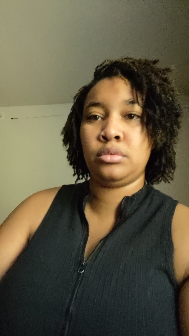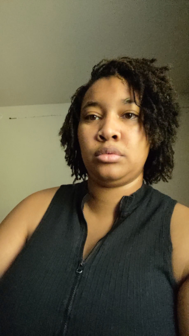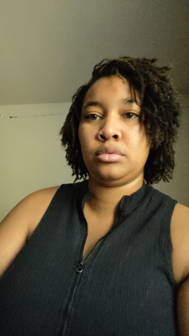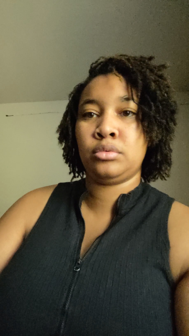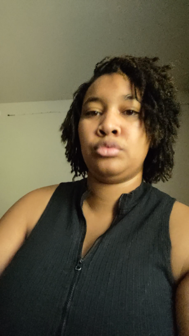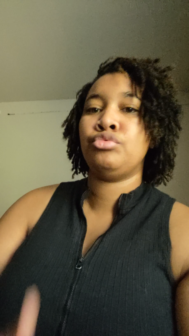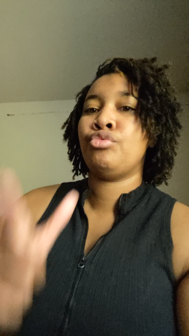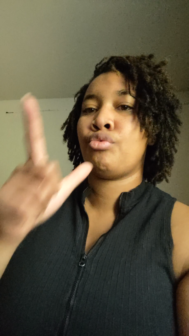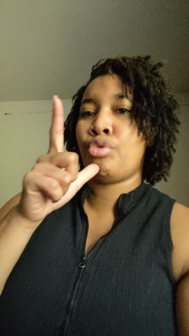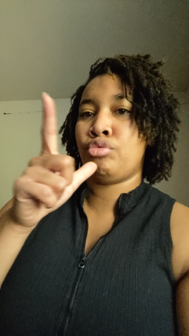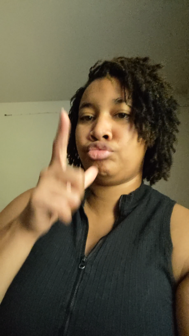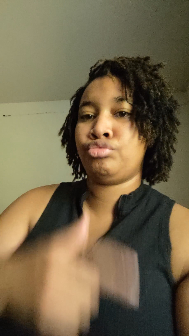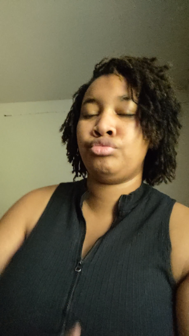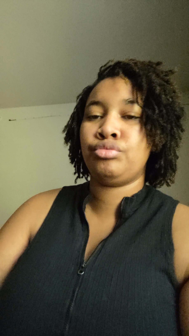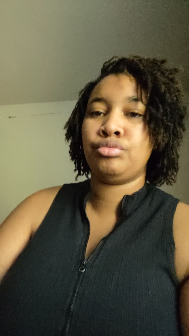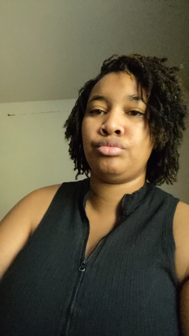lunch